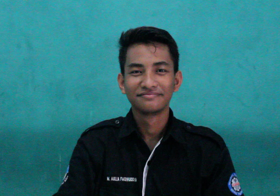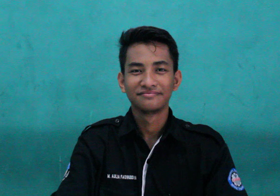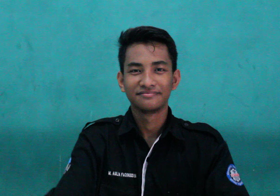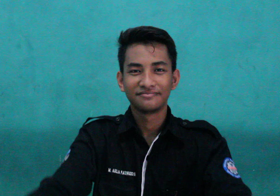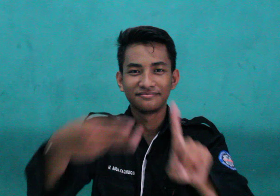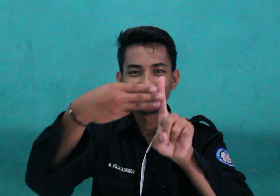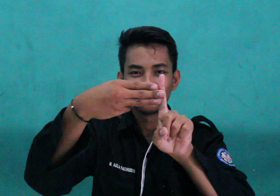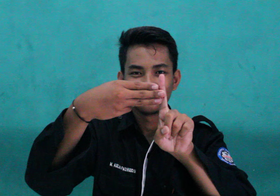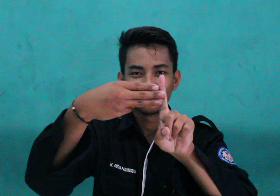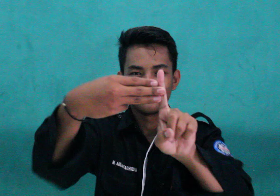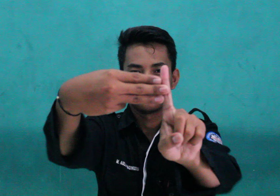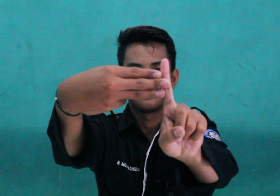B